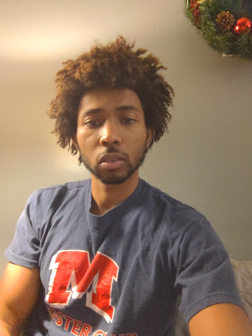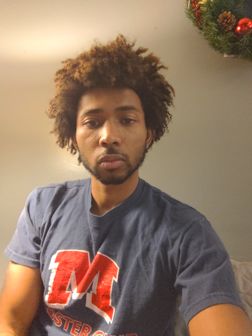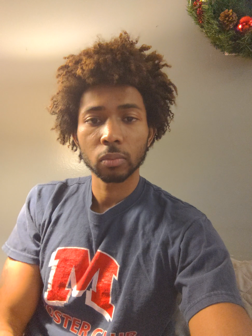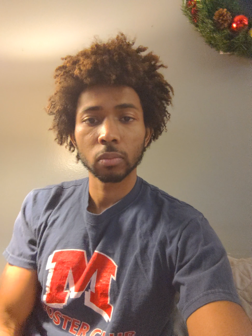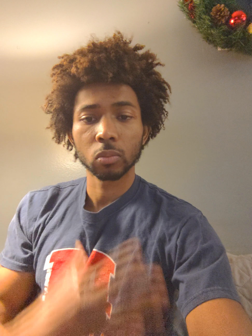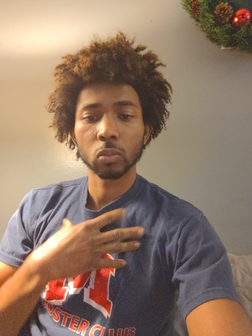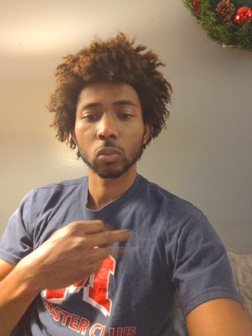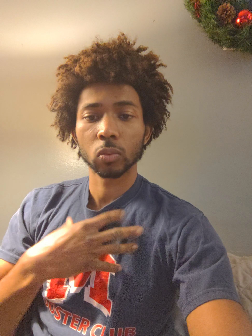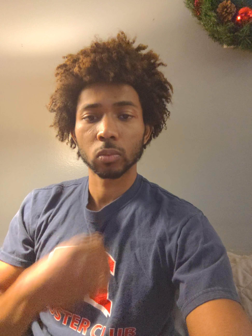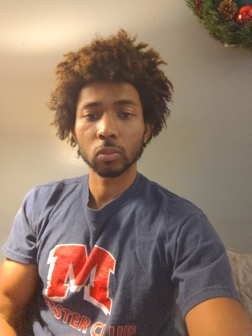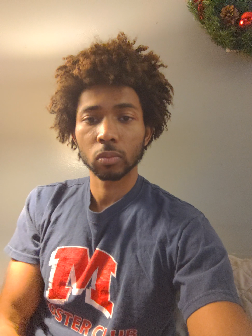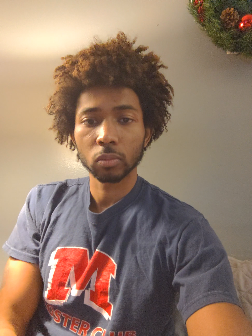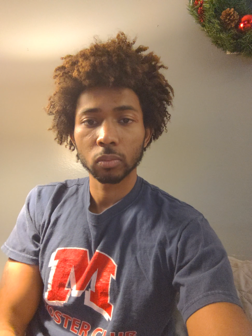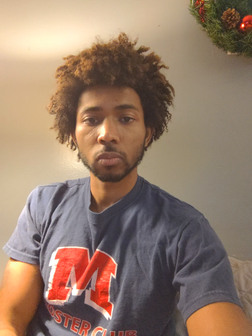white